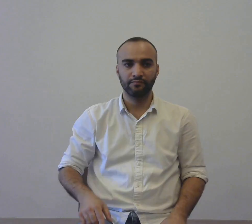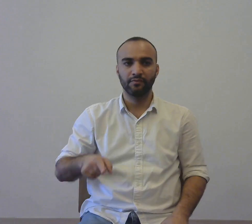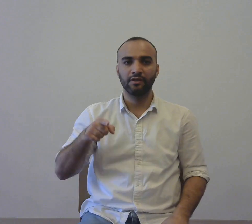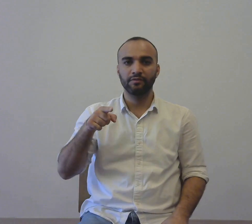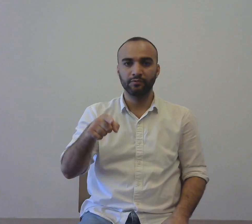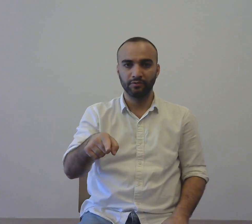bu